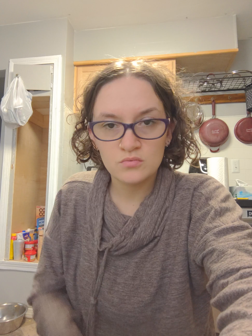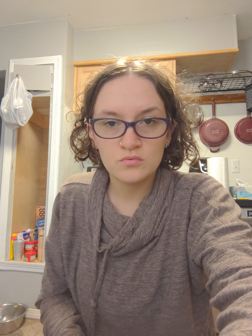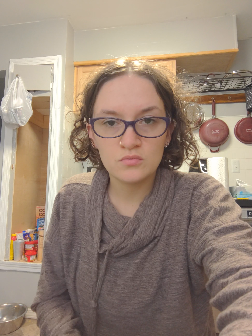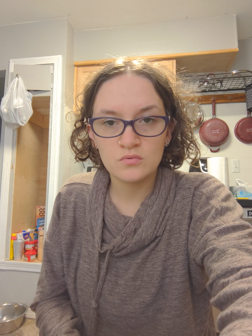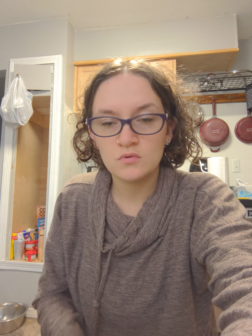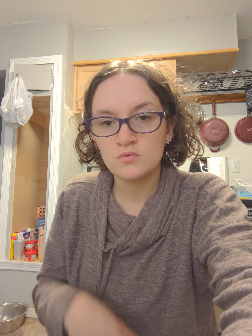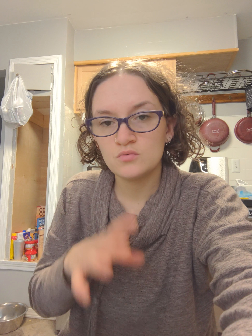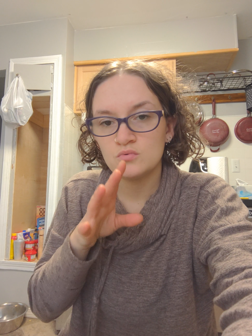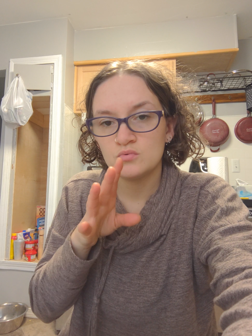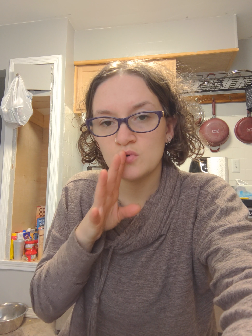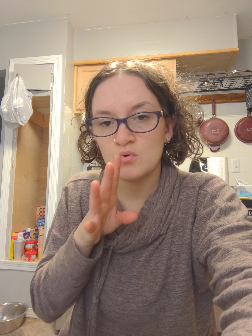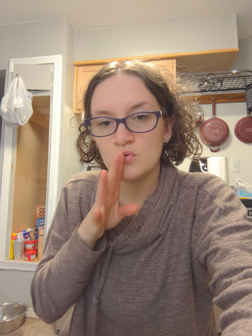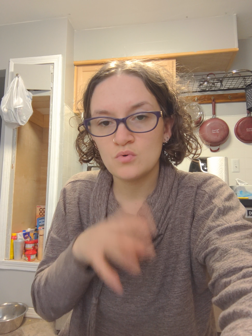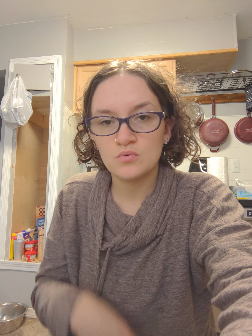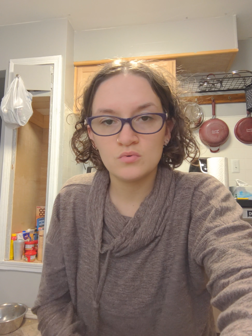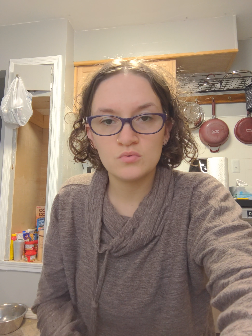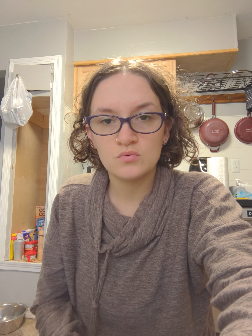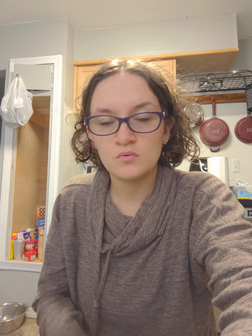talk